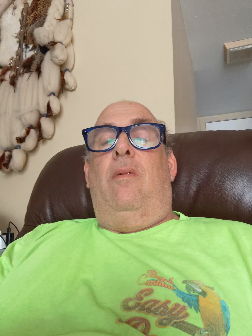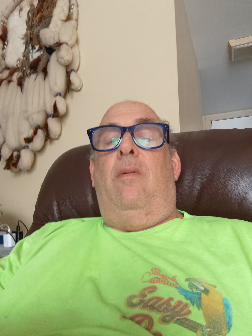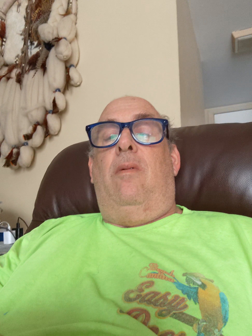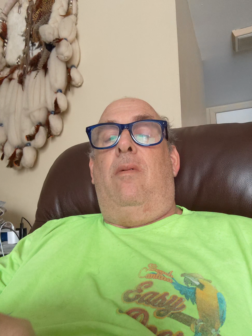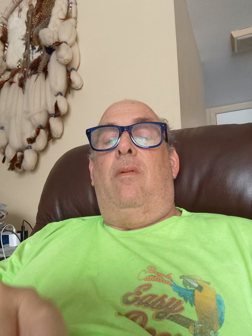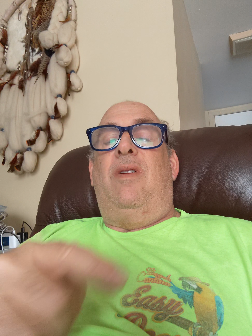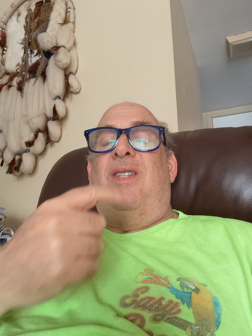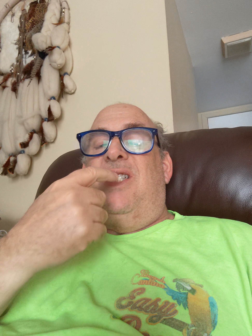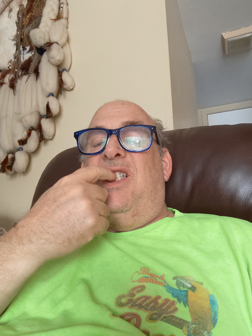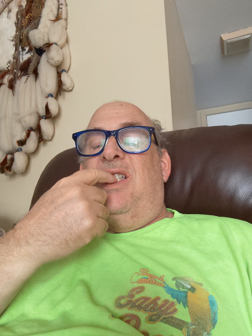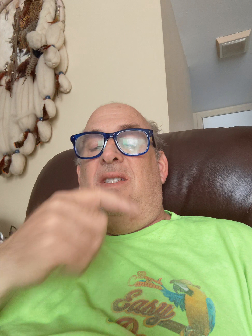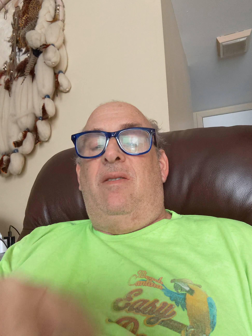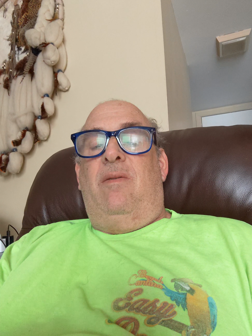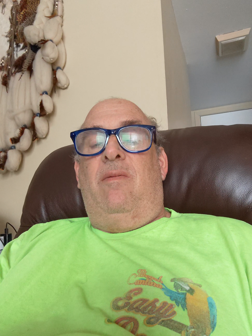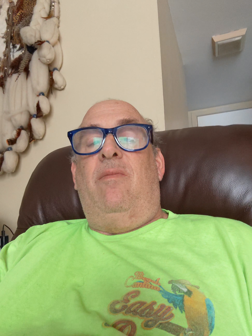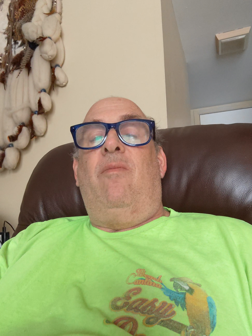window